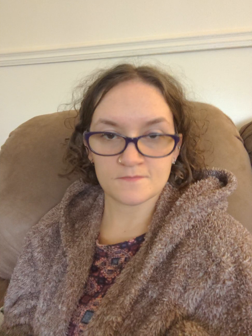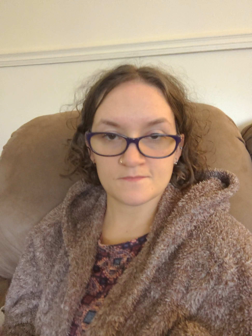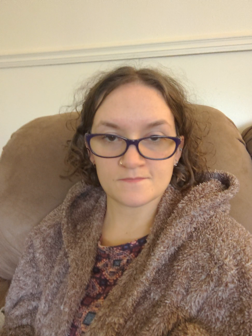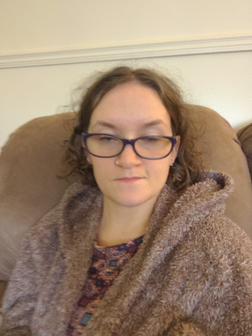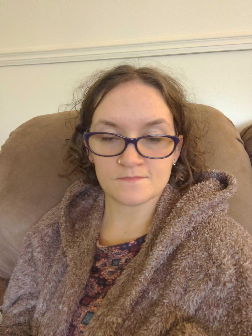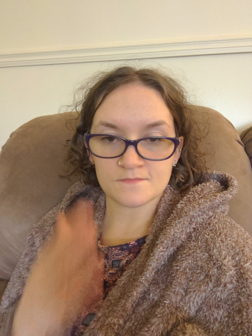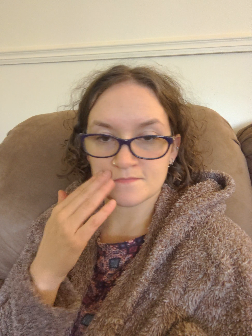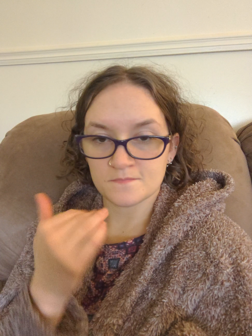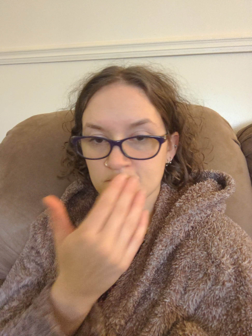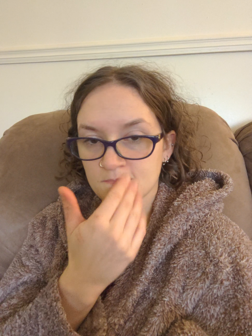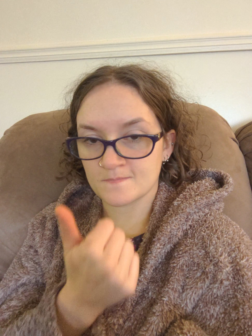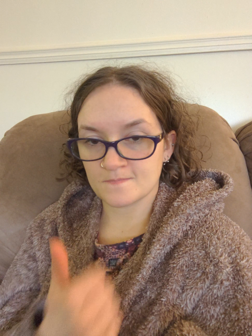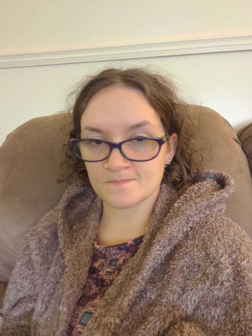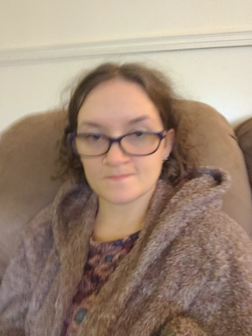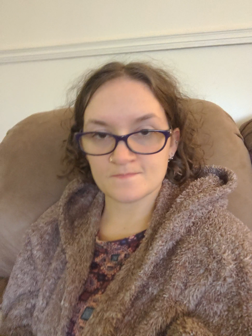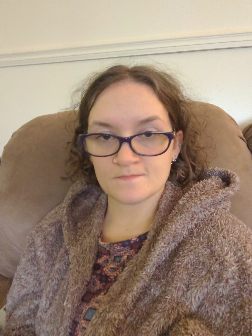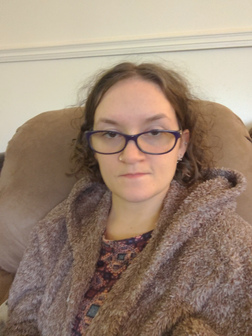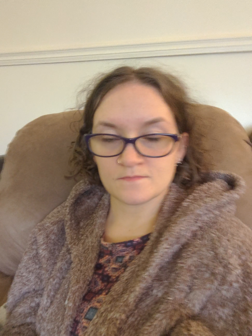napkin